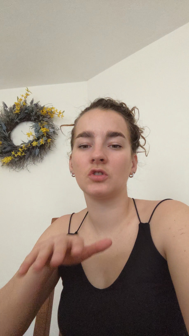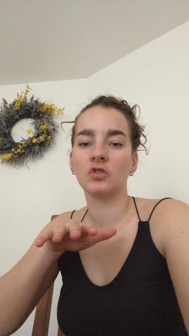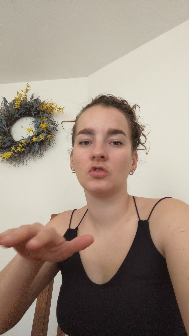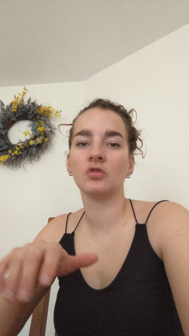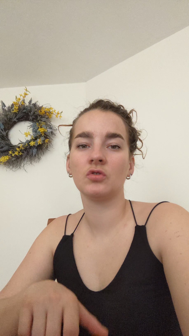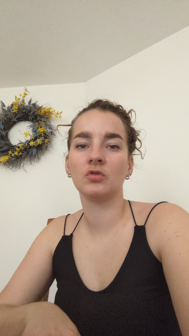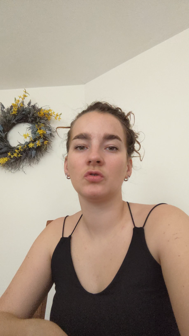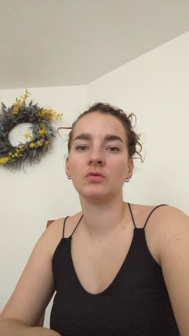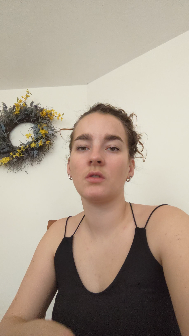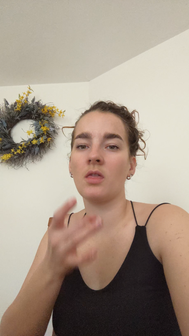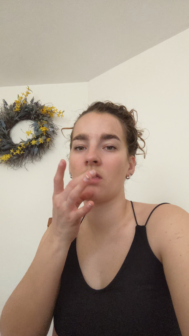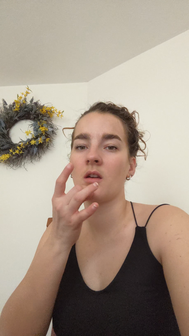light bulb